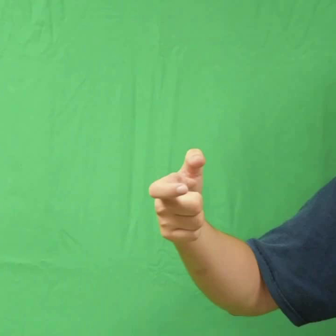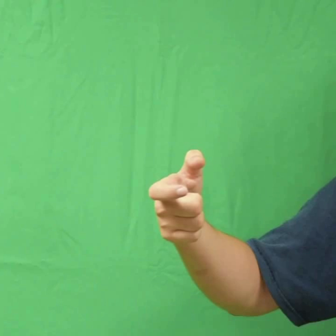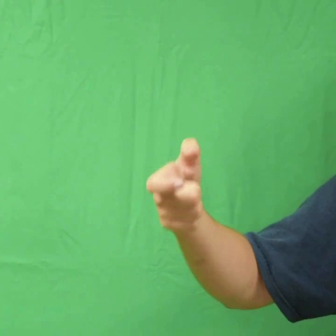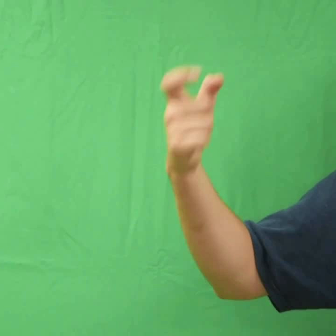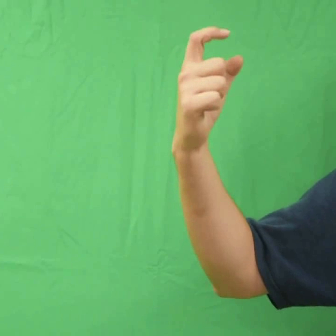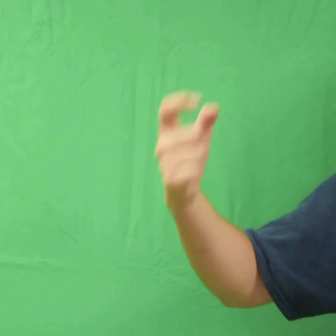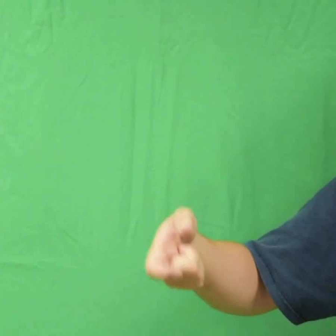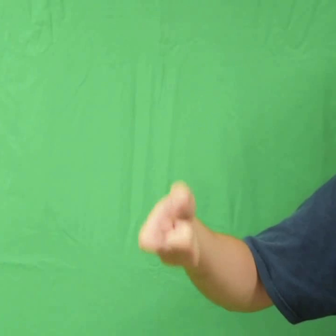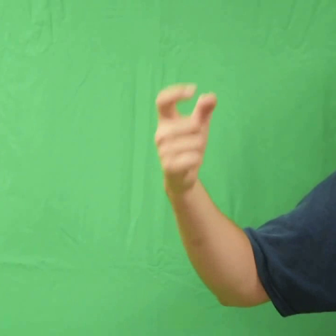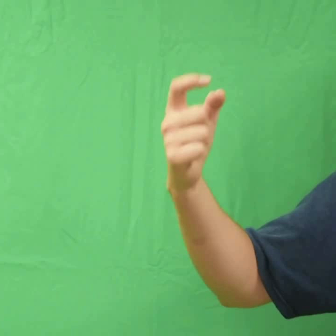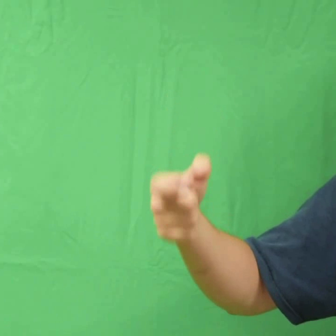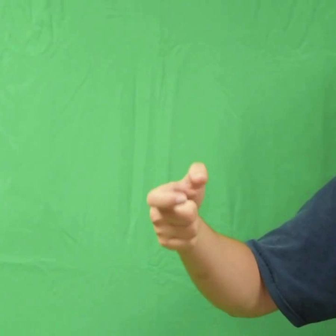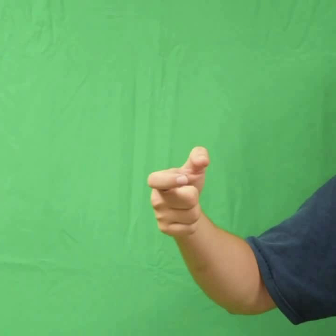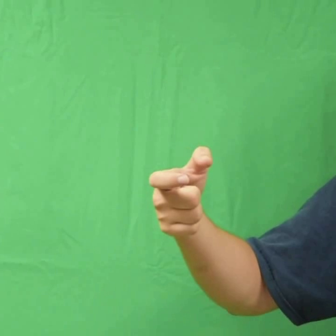Q